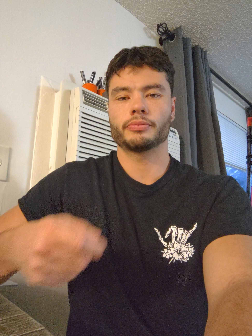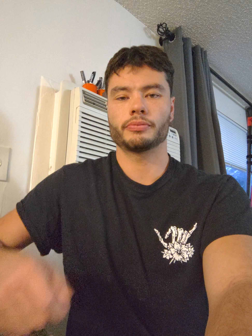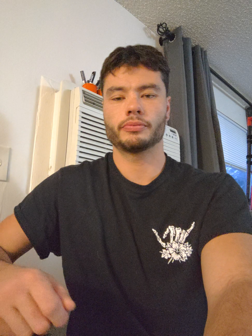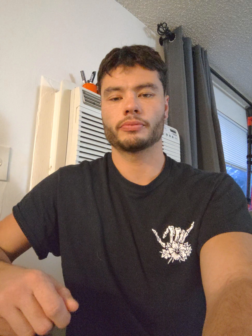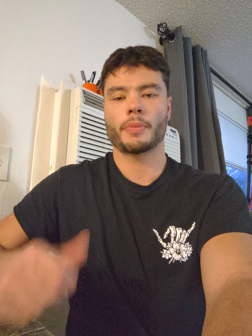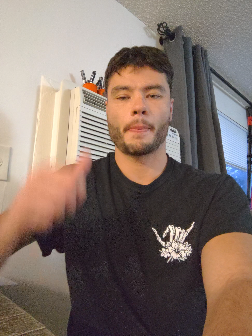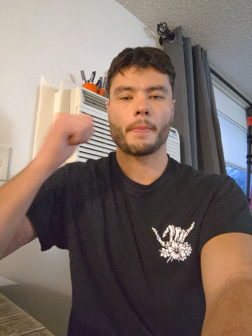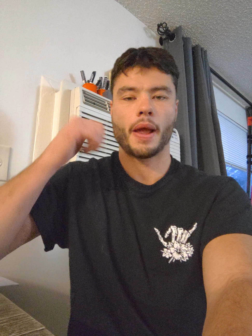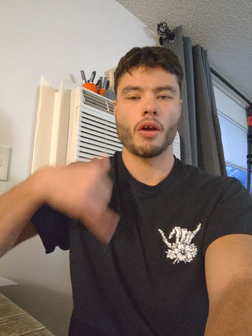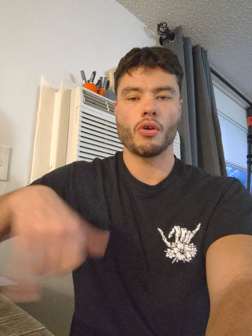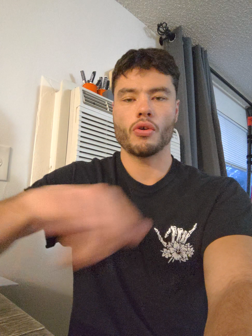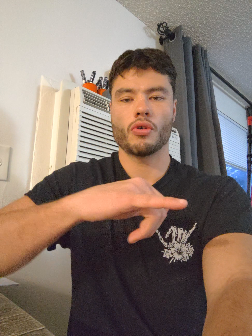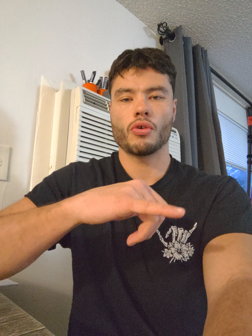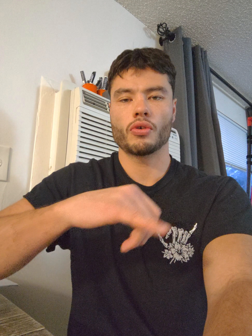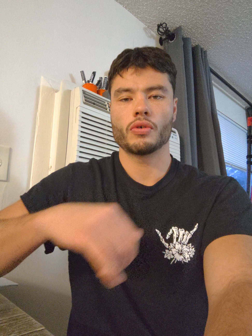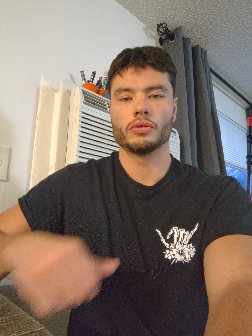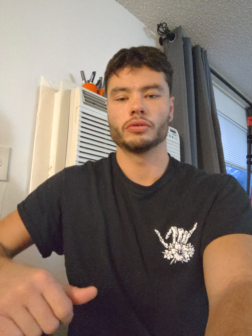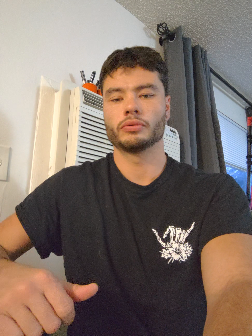backyard